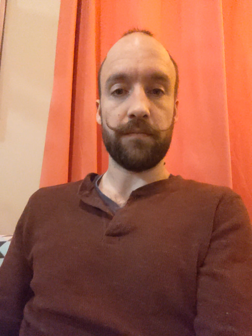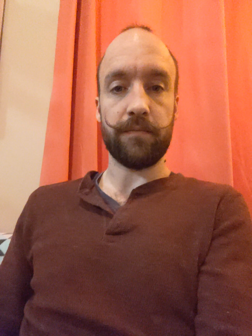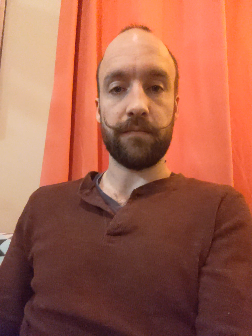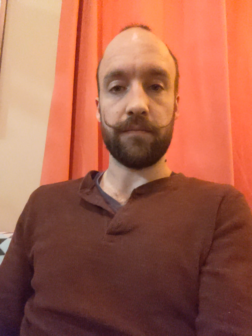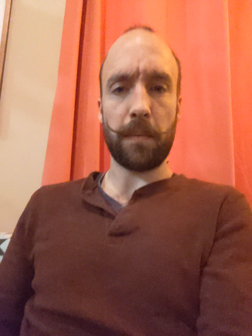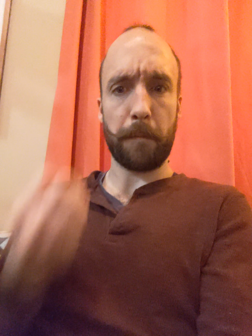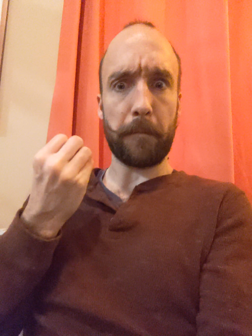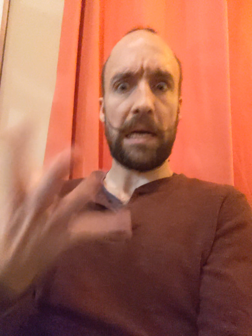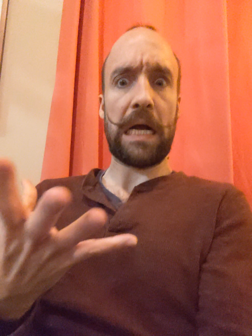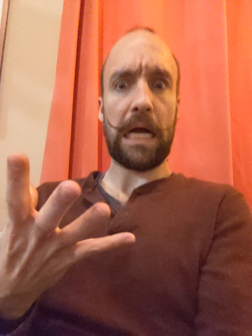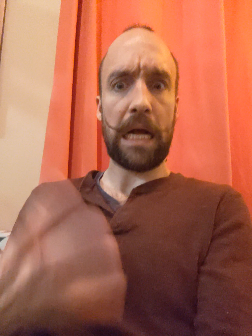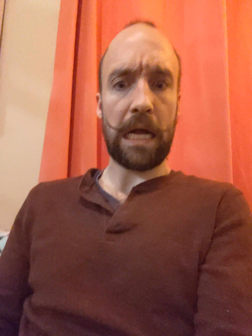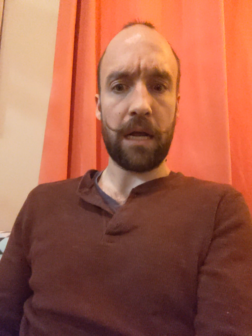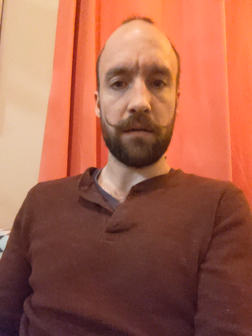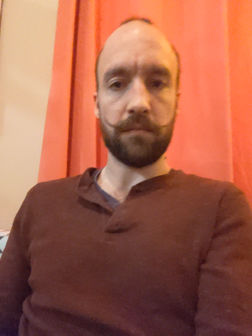many